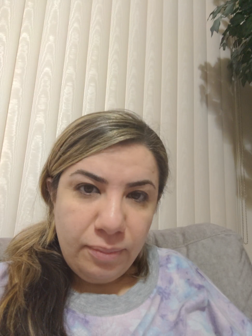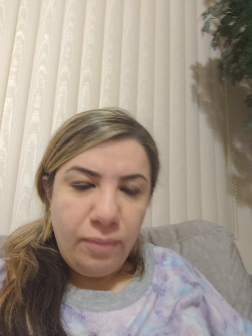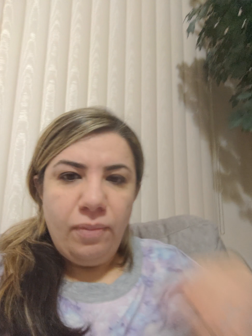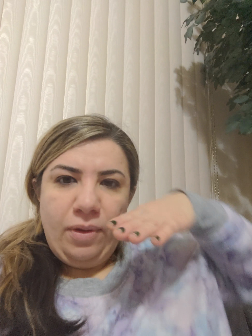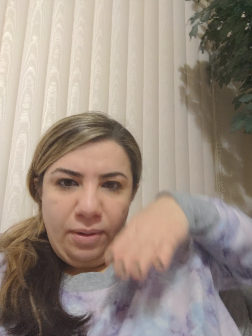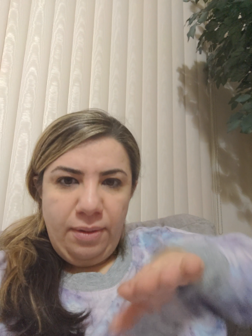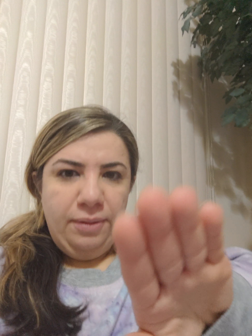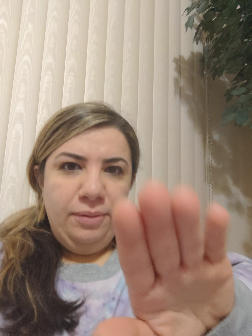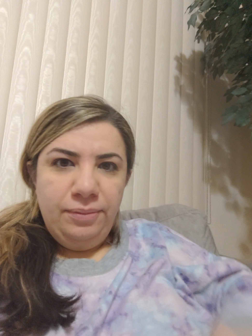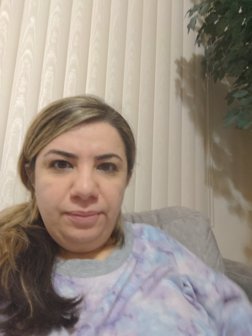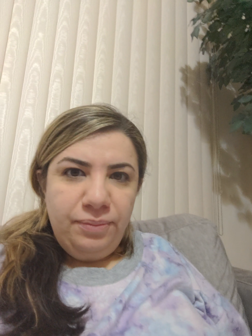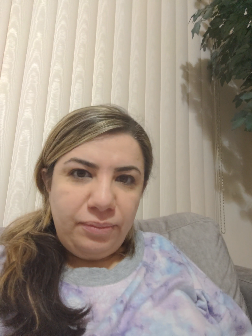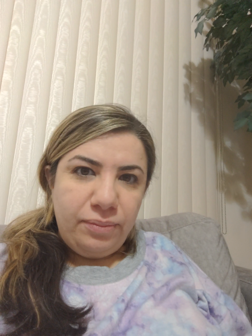into